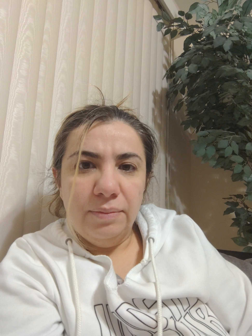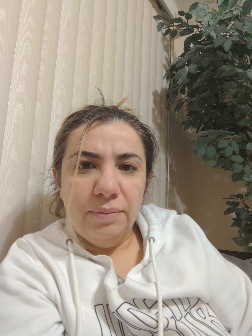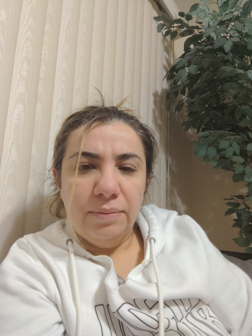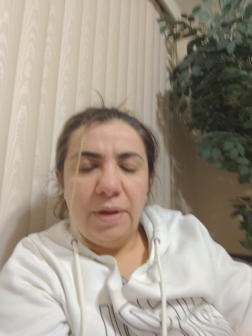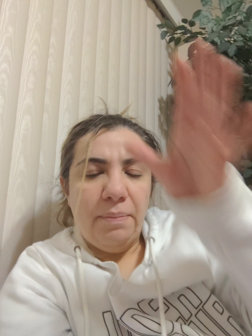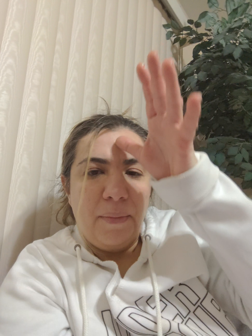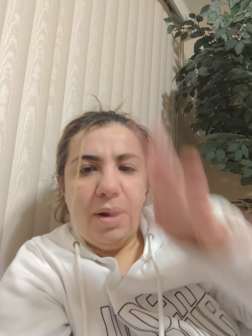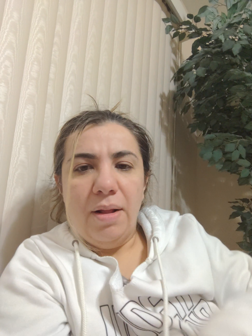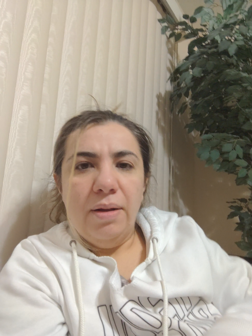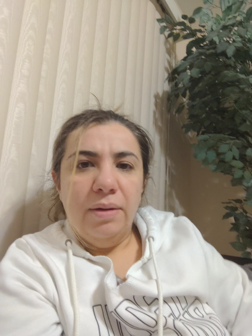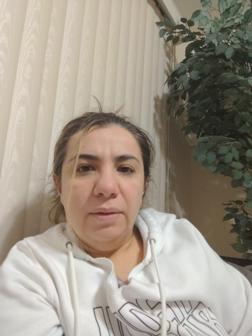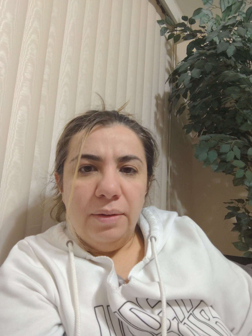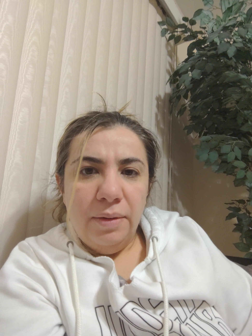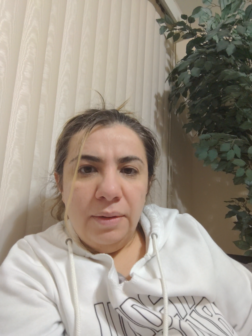man